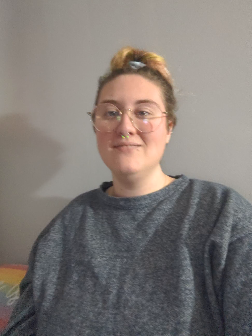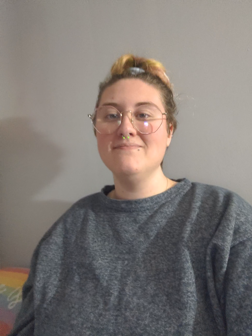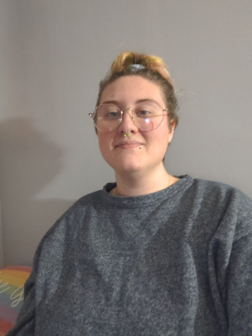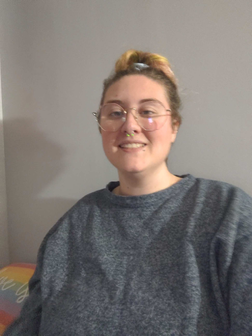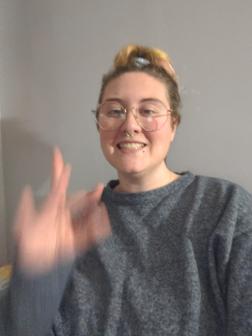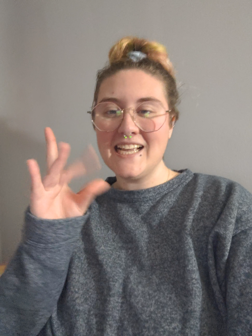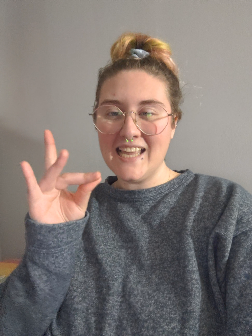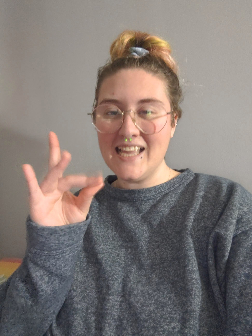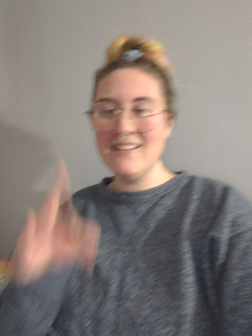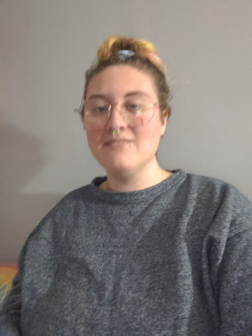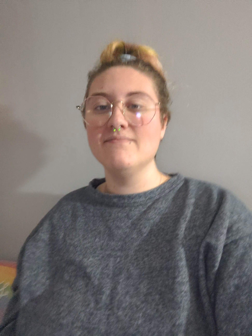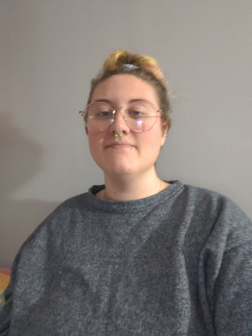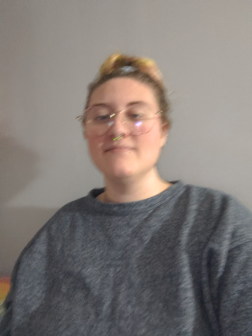sticky